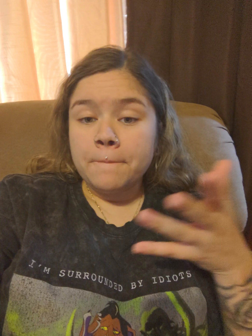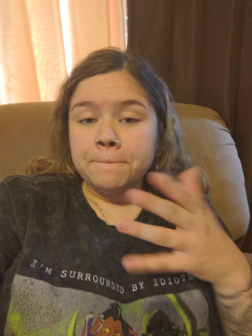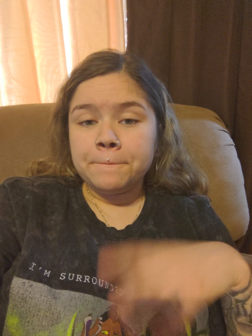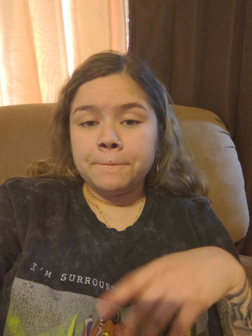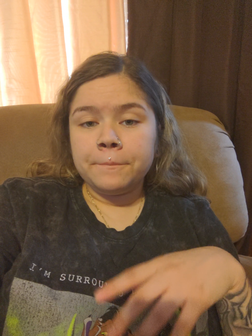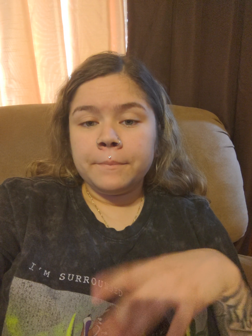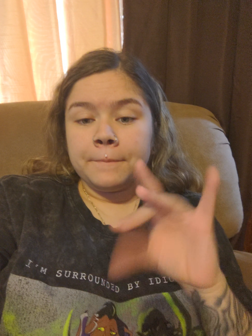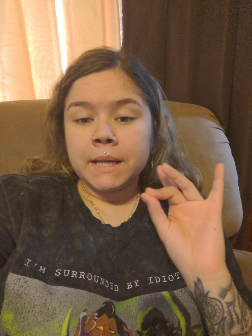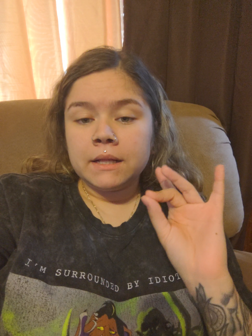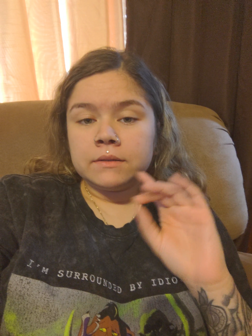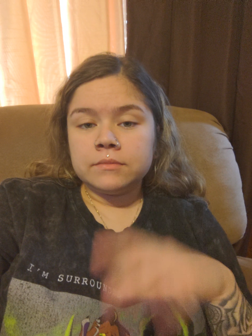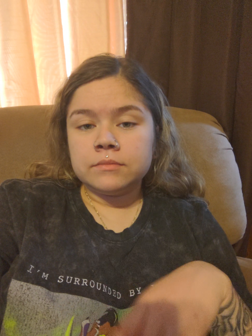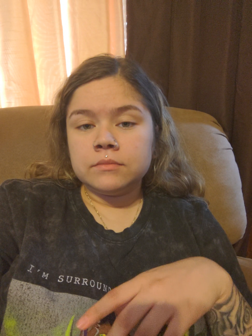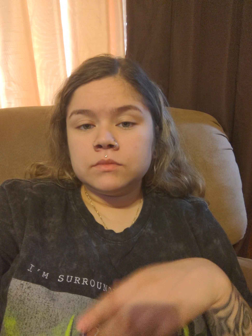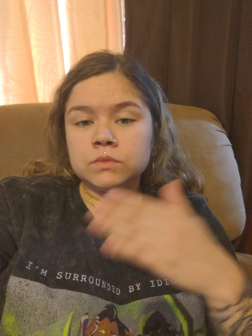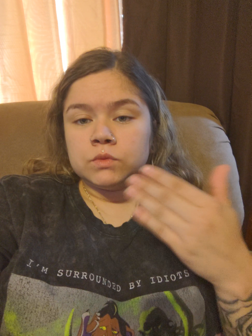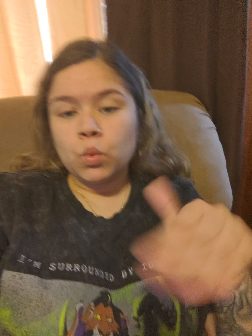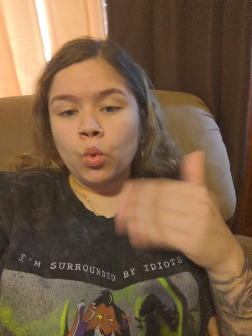pick